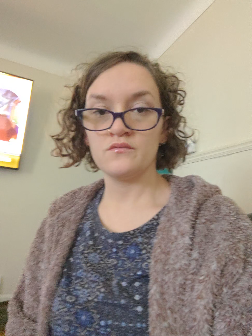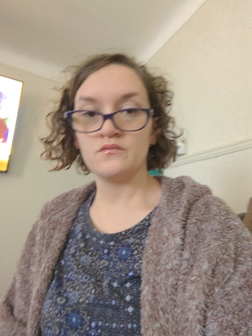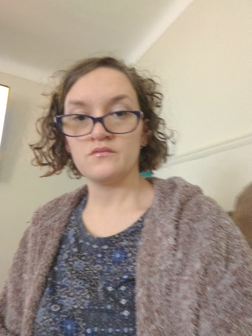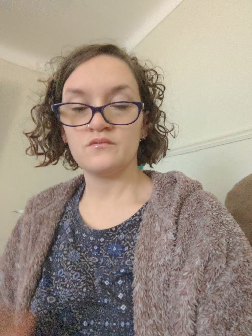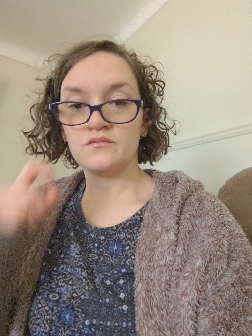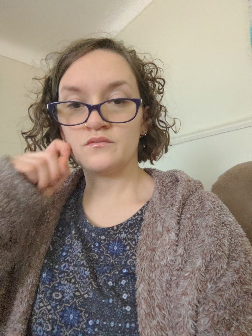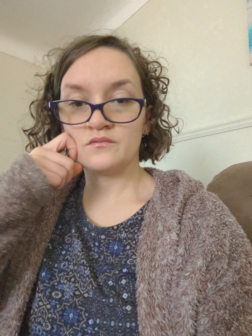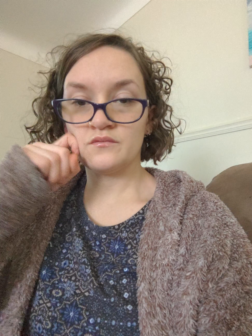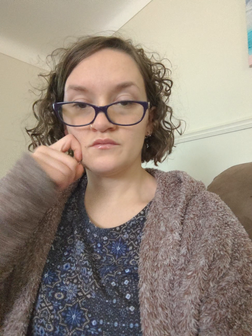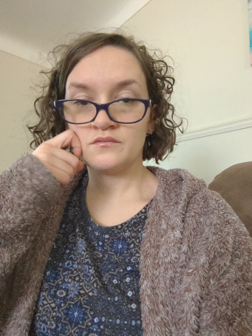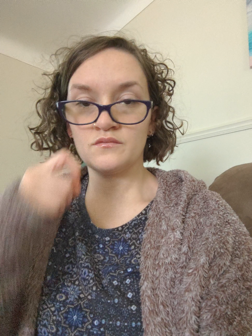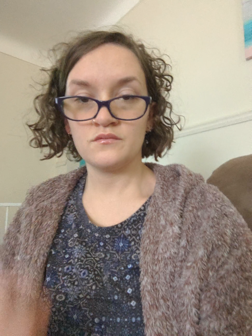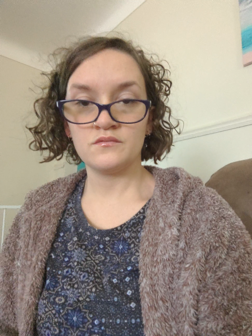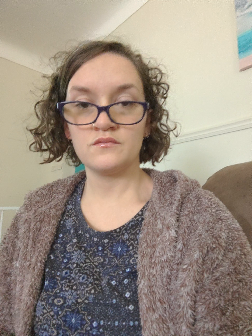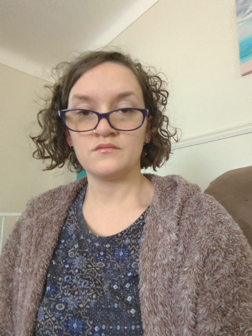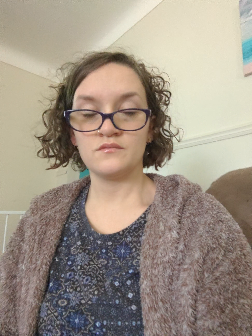apple